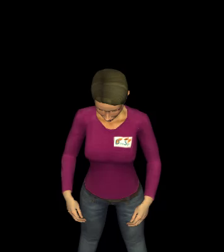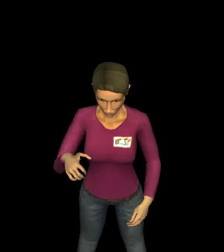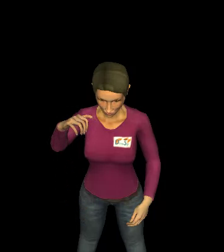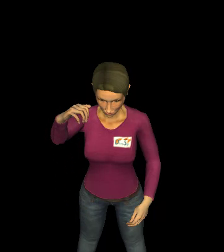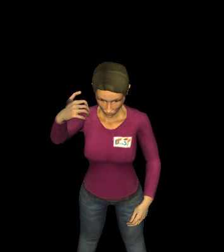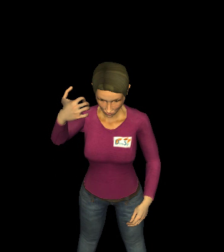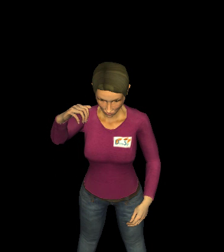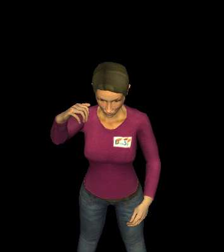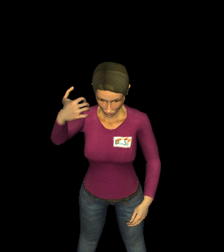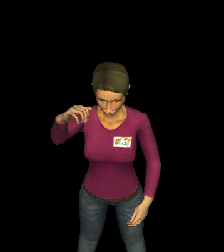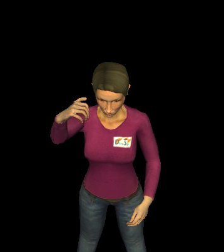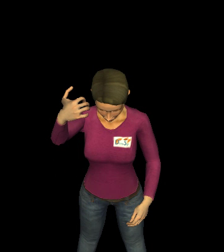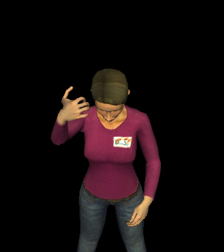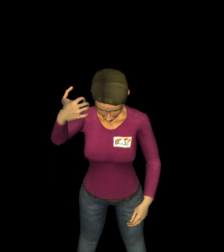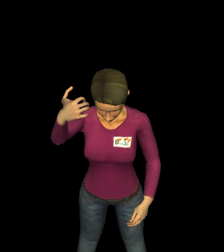شمس